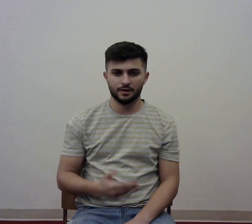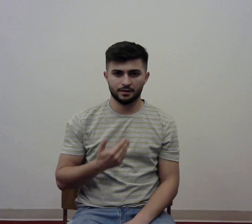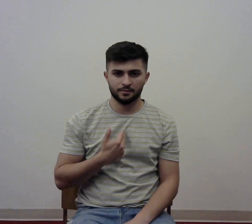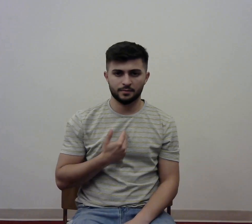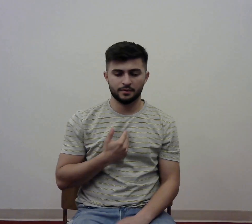mən